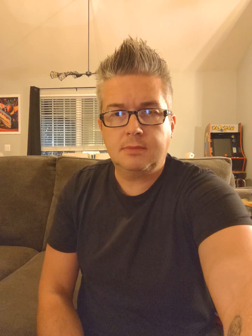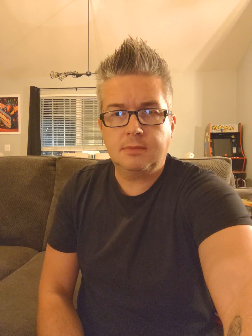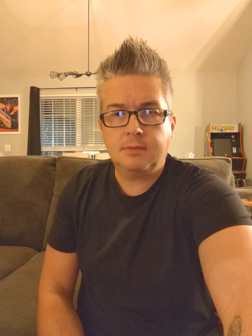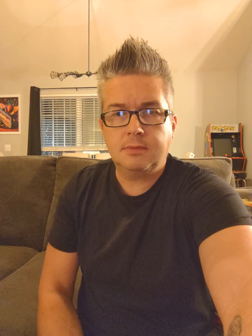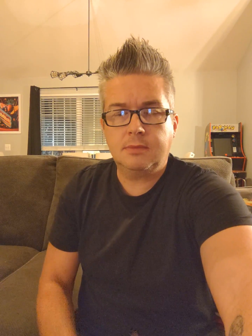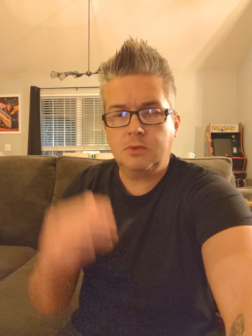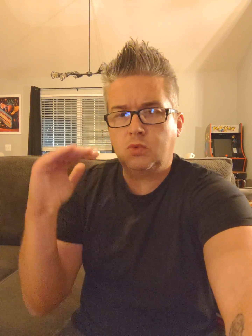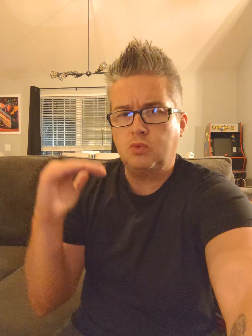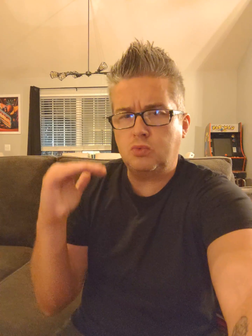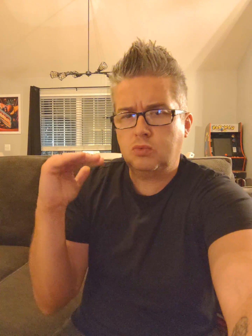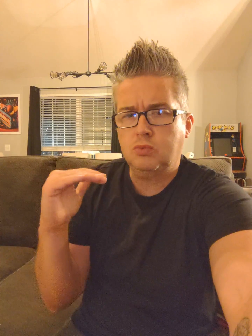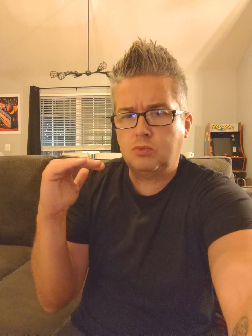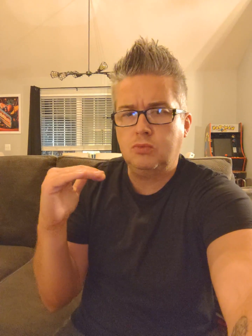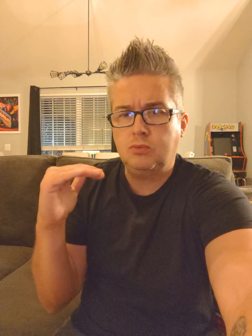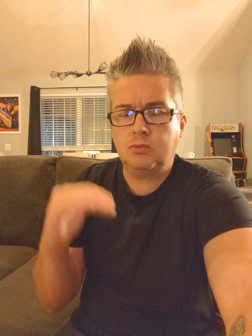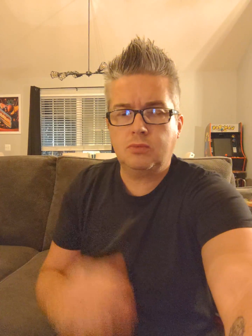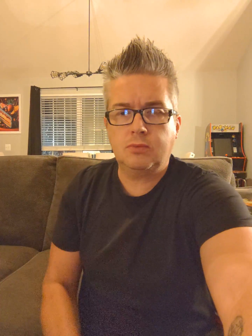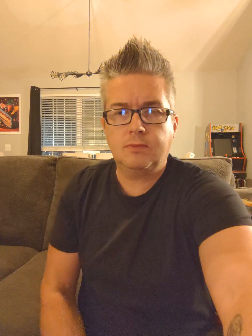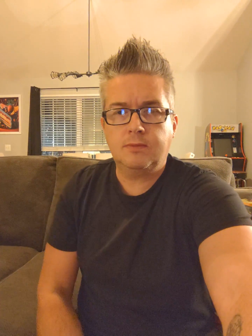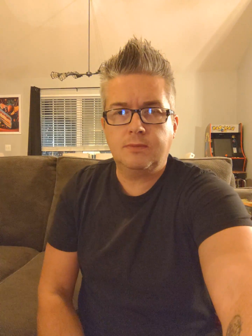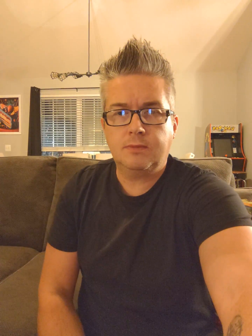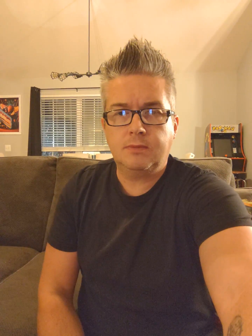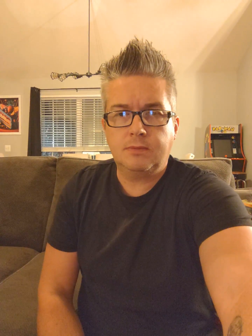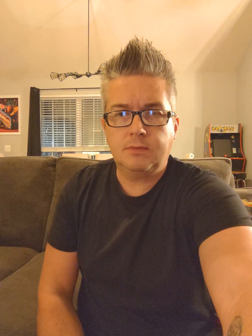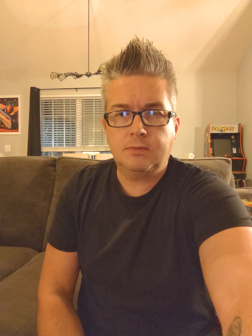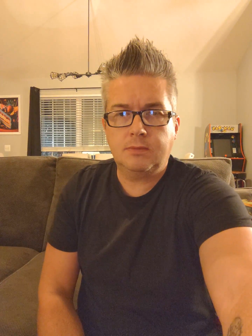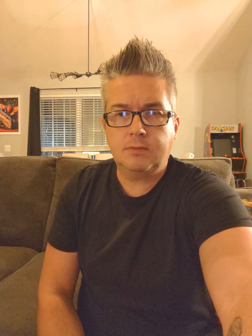little